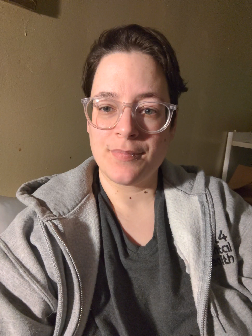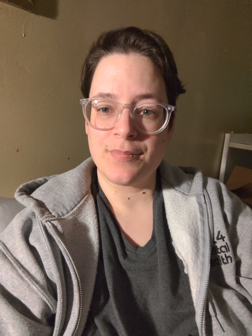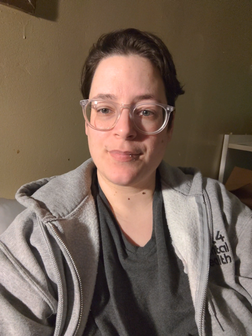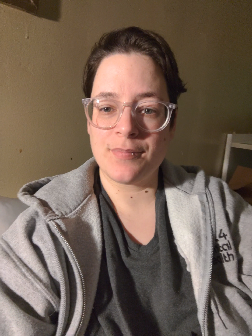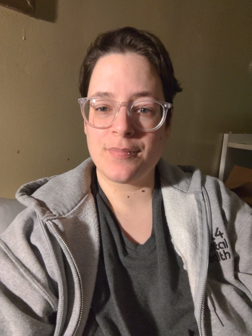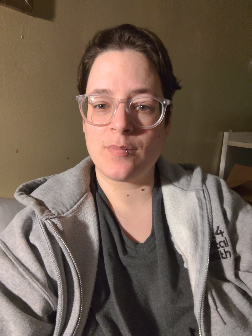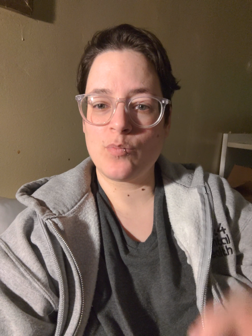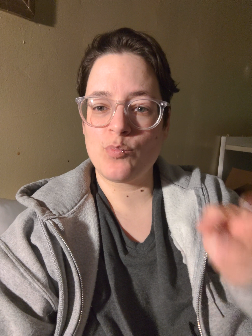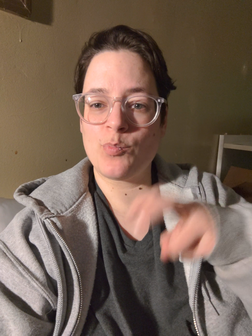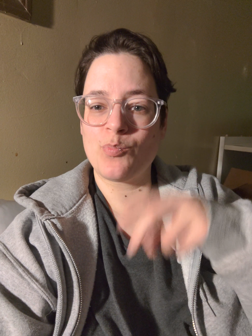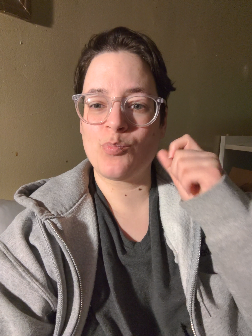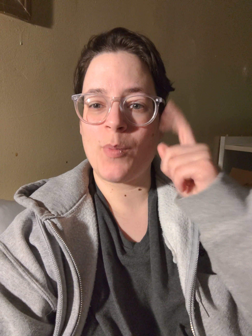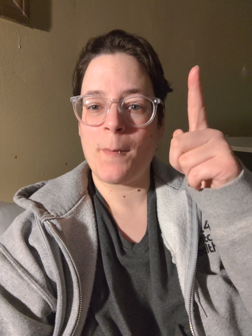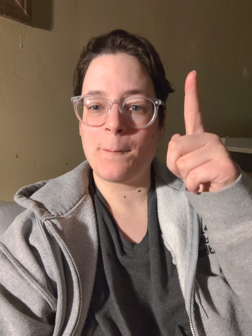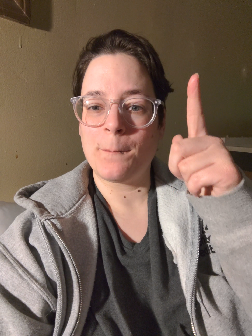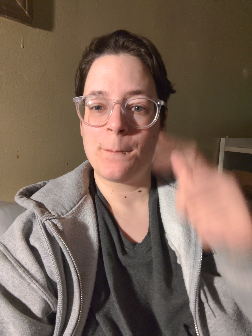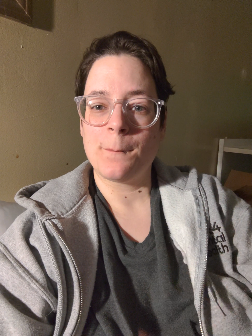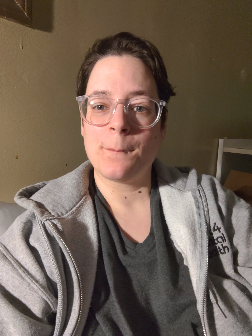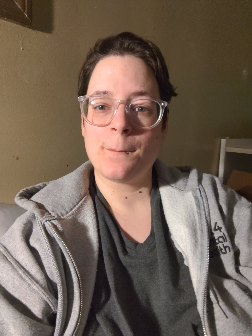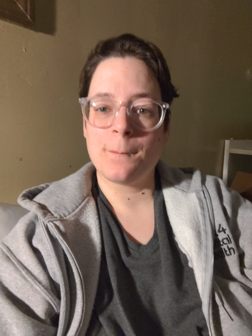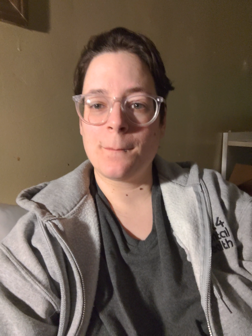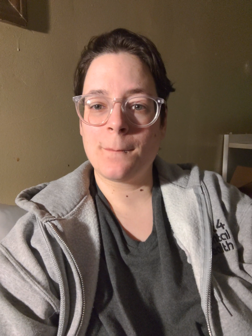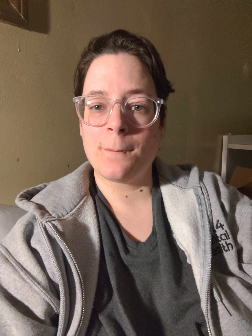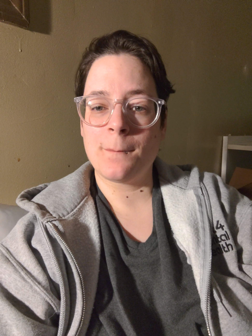awake